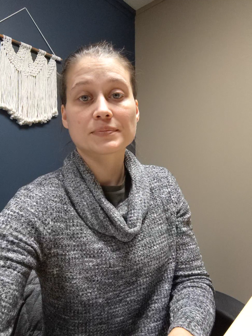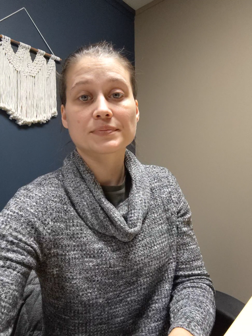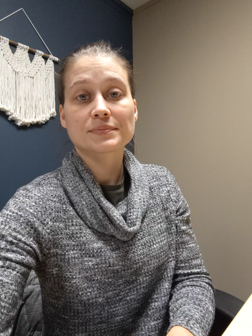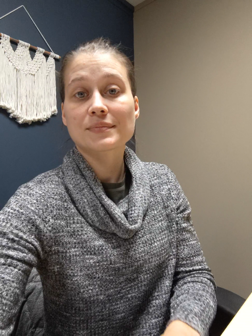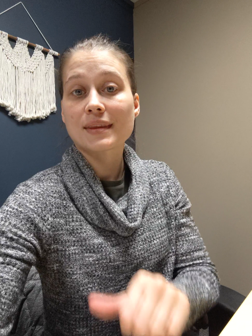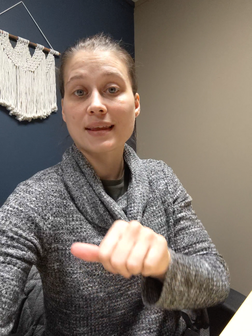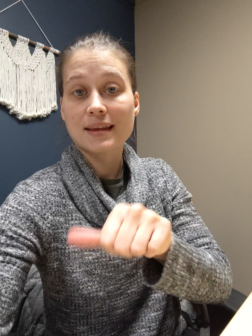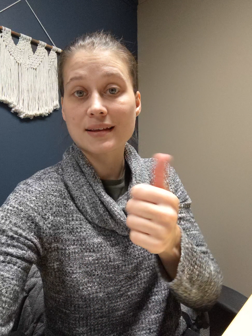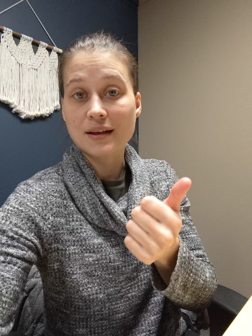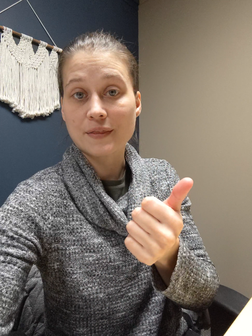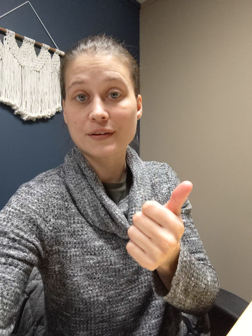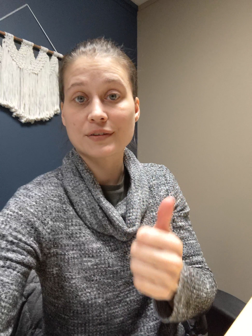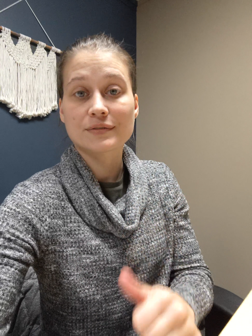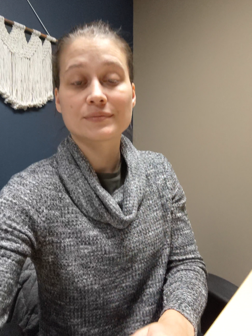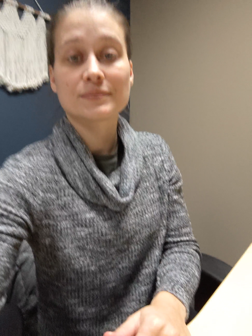another